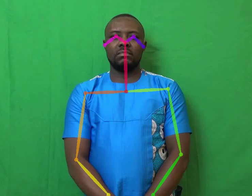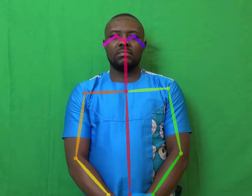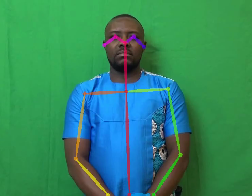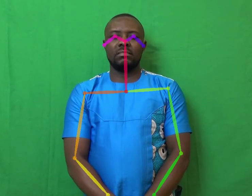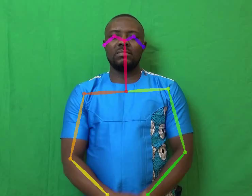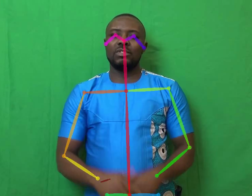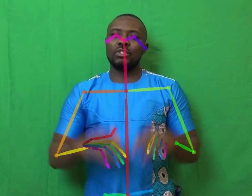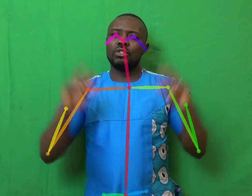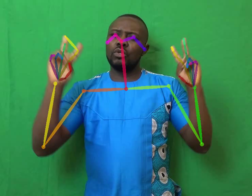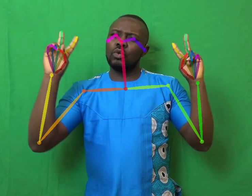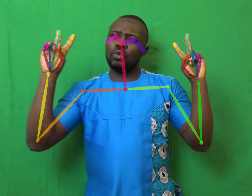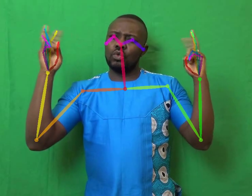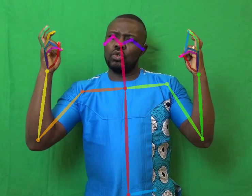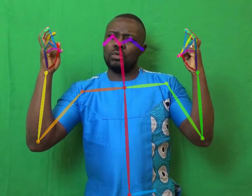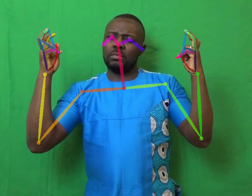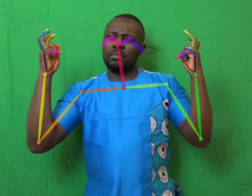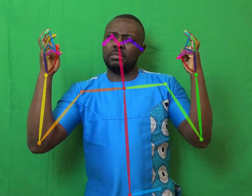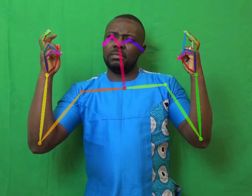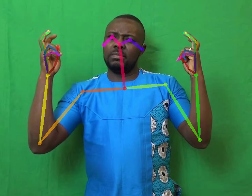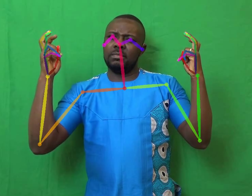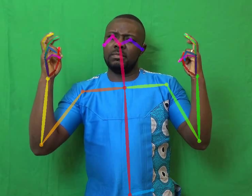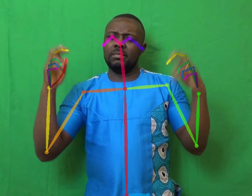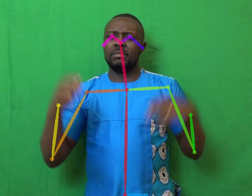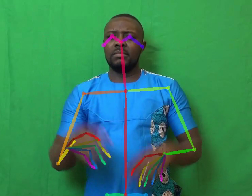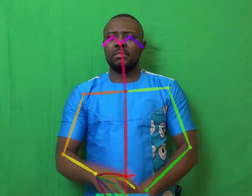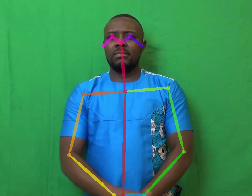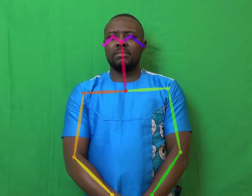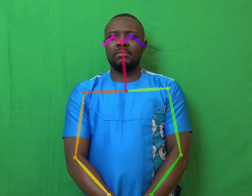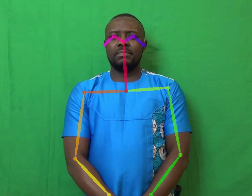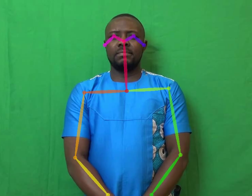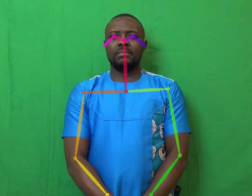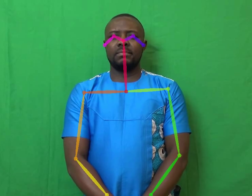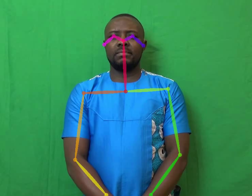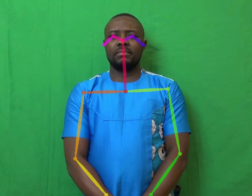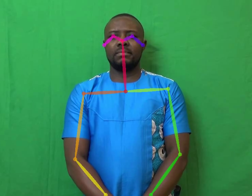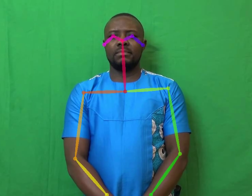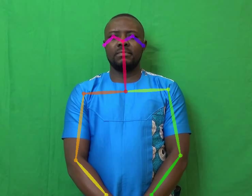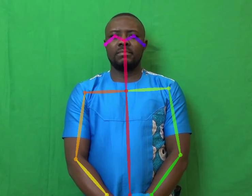topic or quote